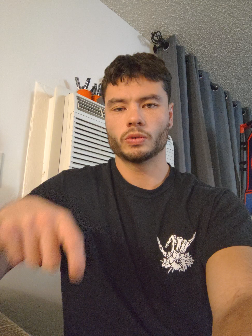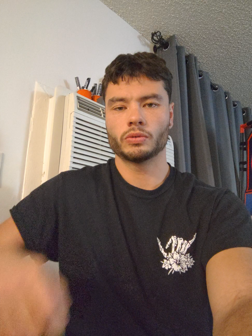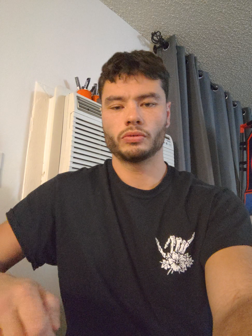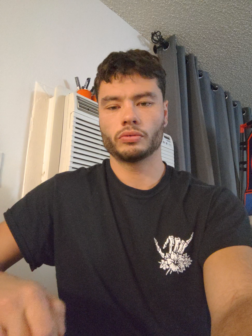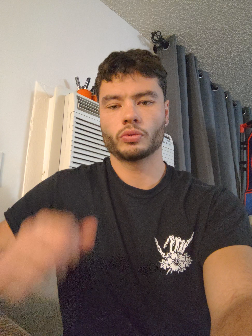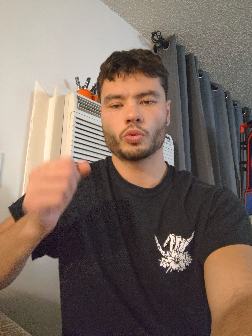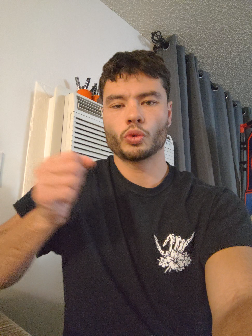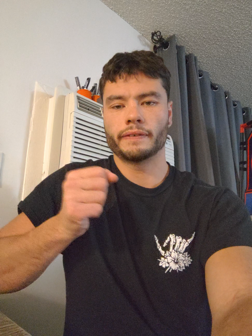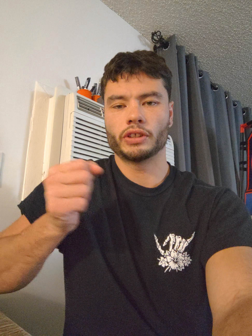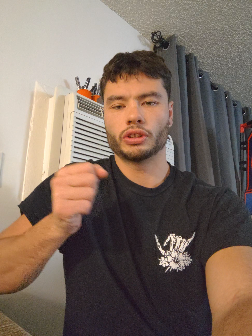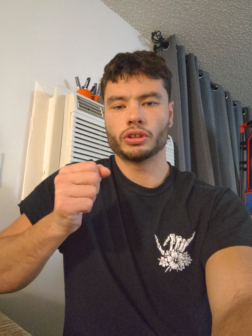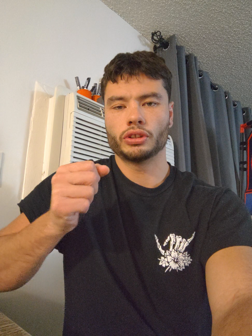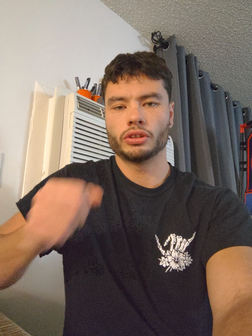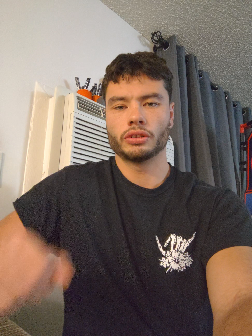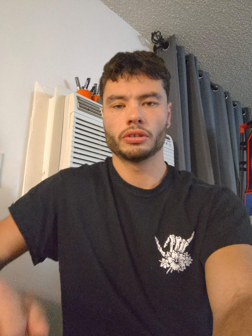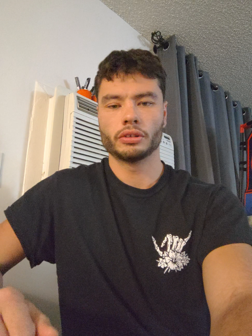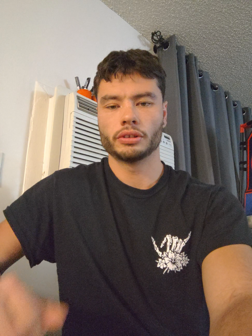refrigerator